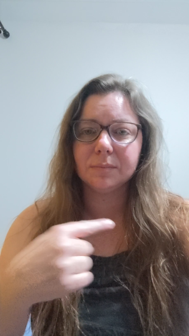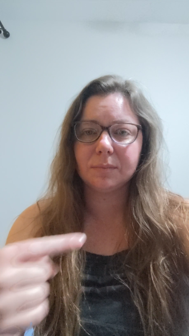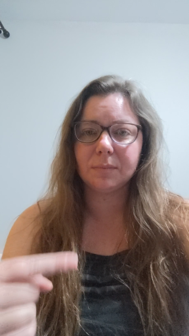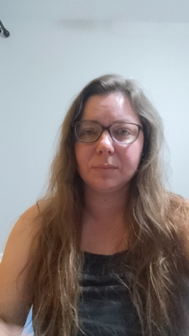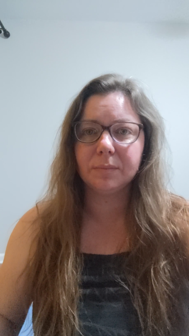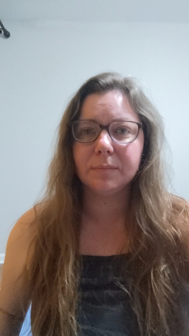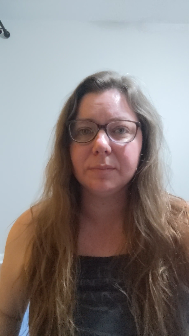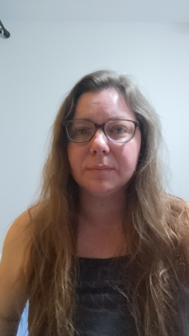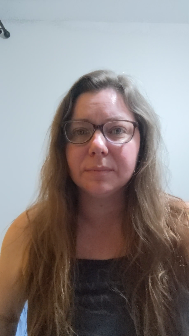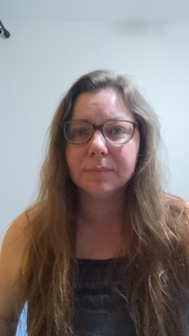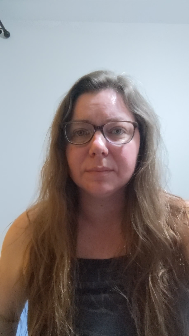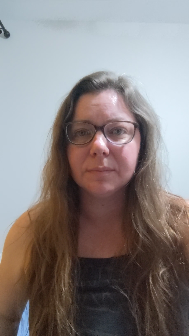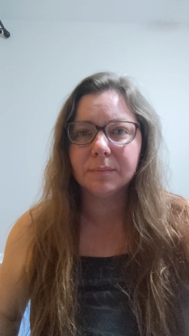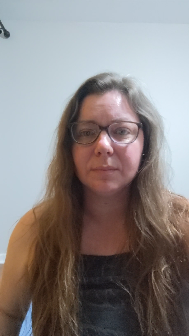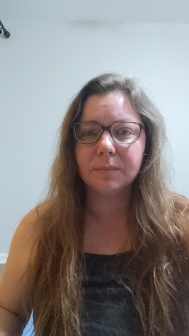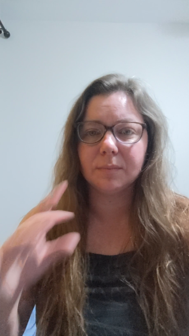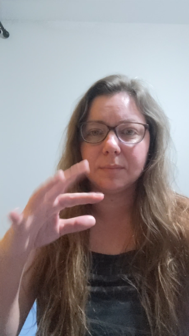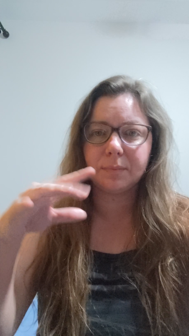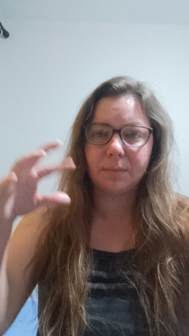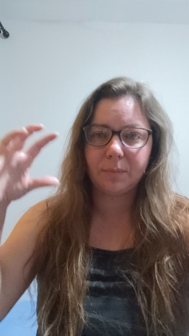bubbles